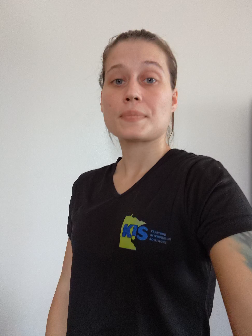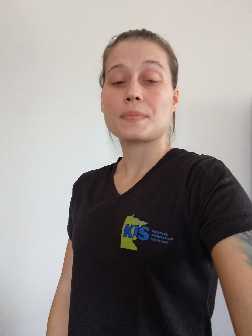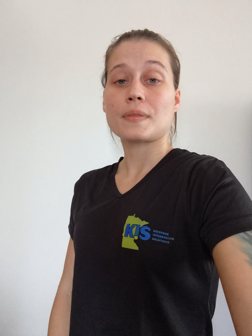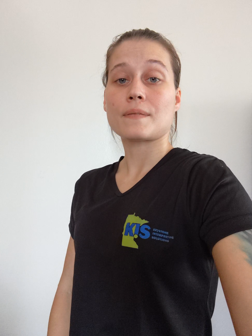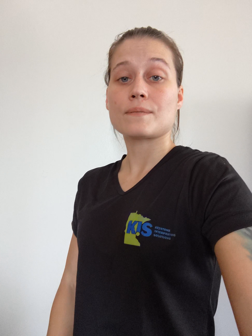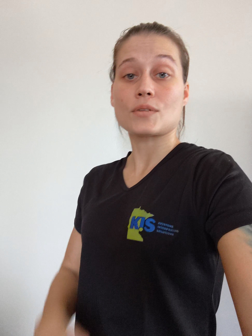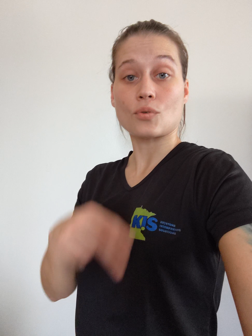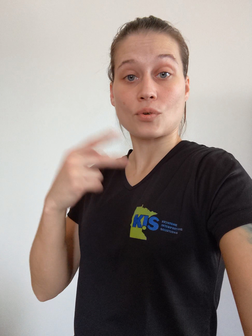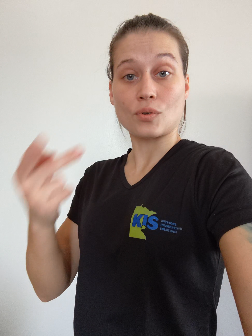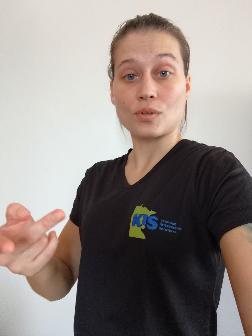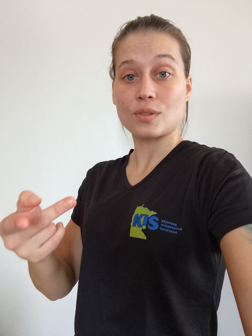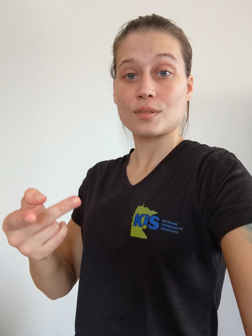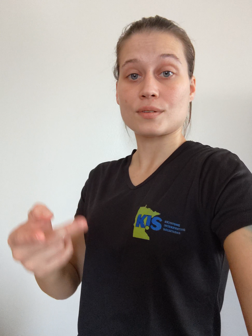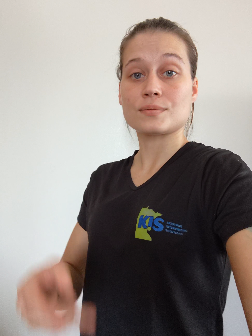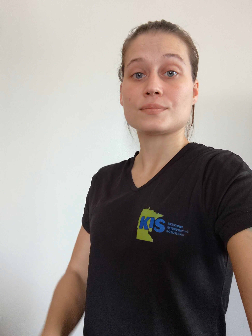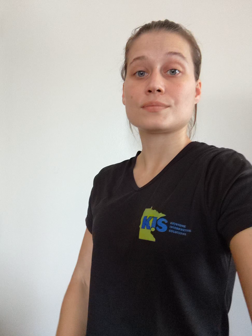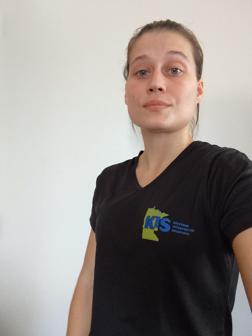fall